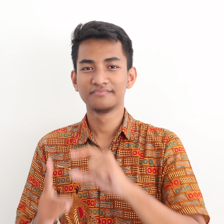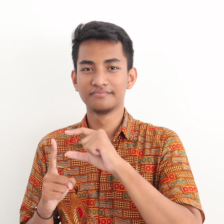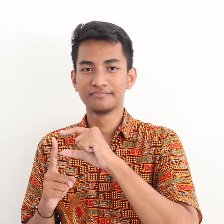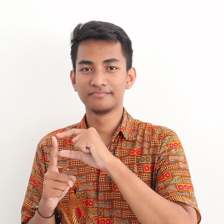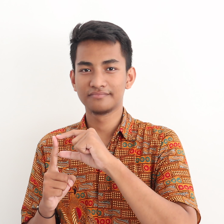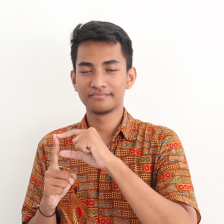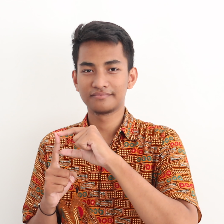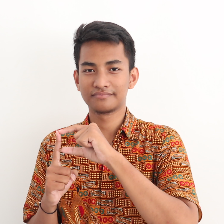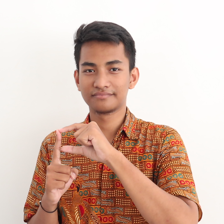P